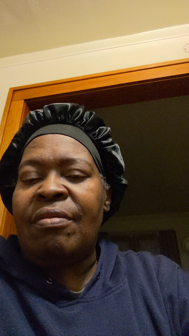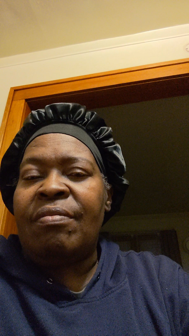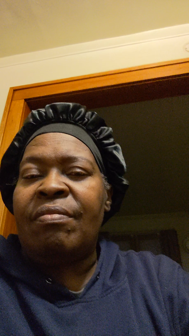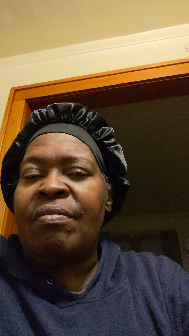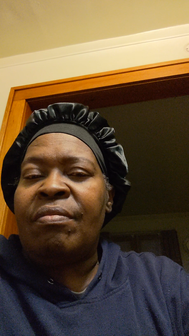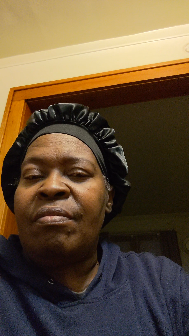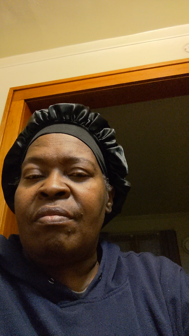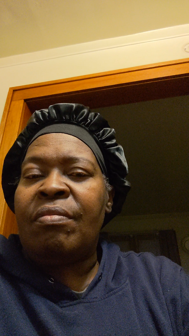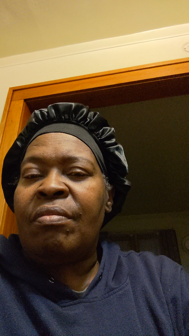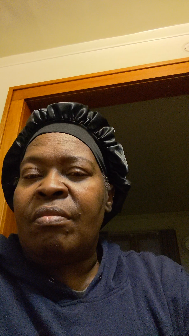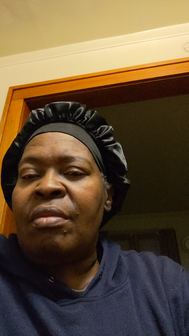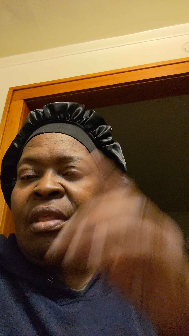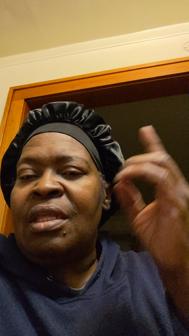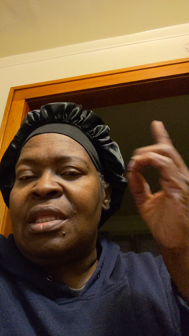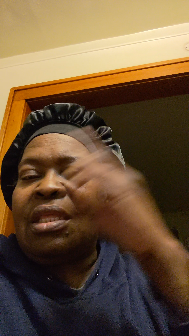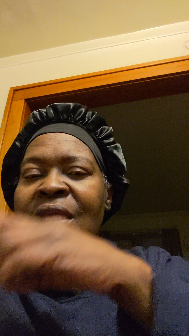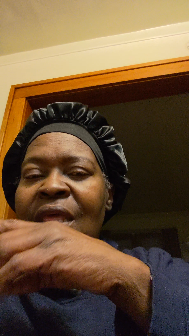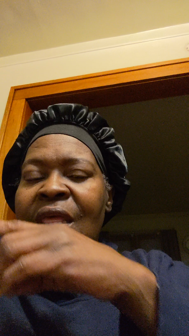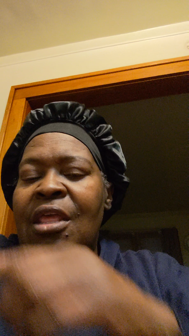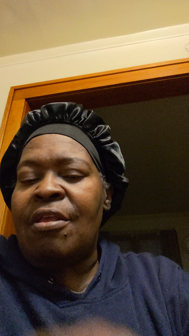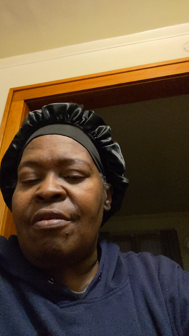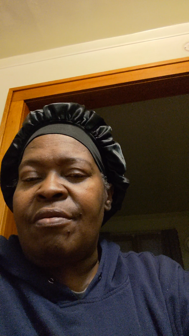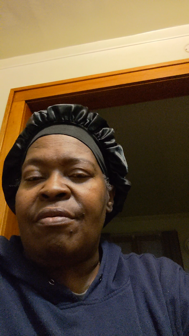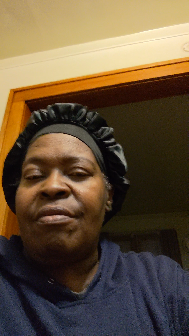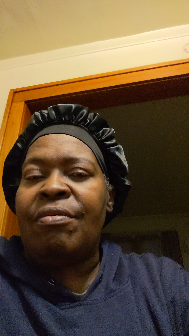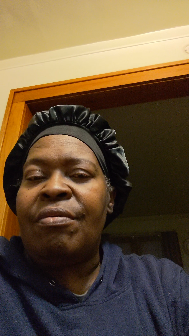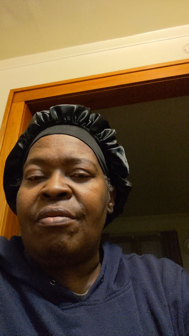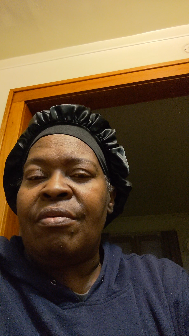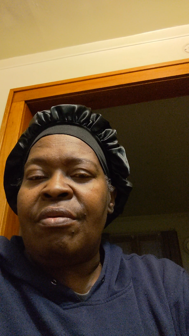day